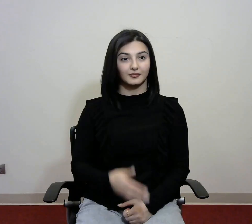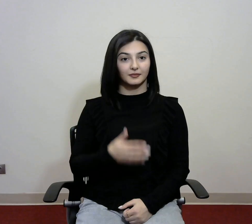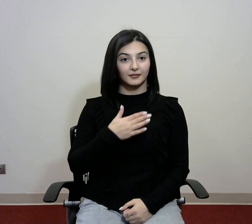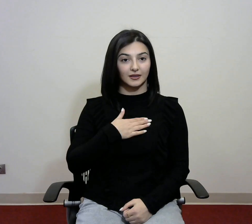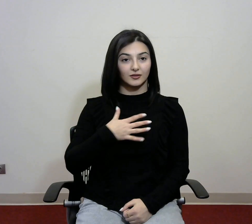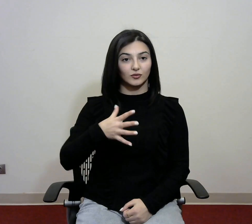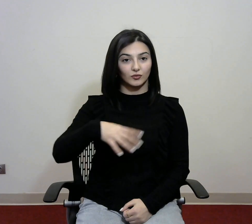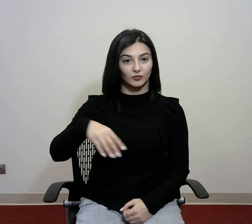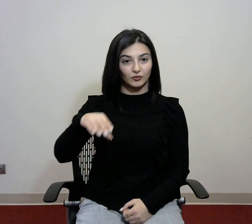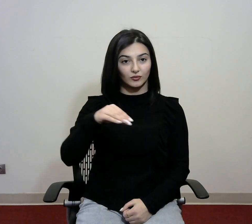biz